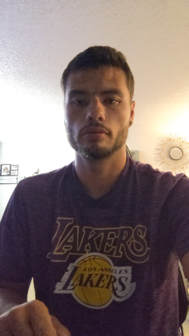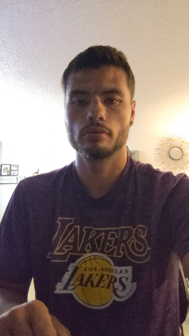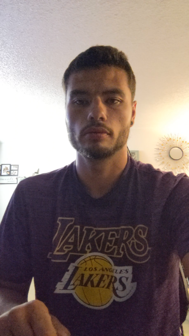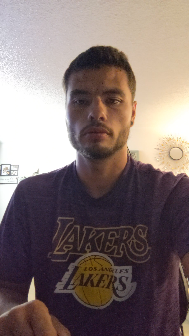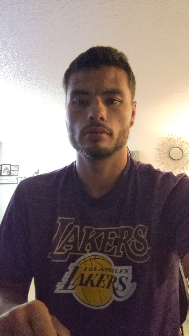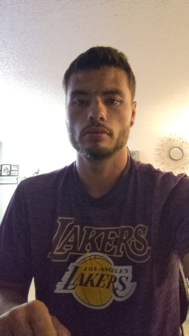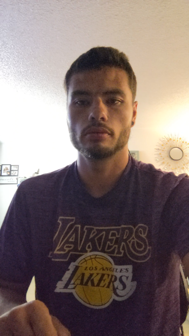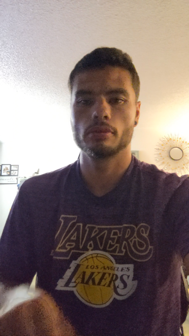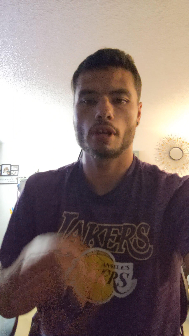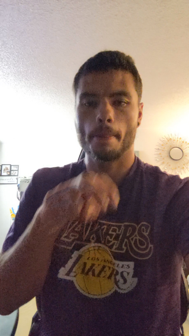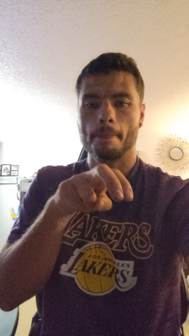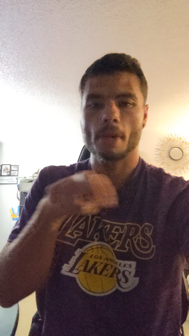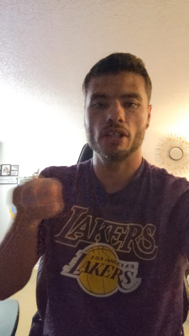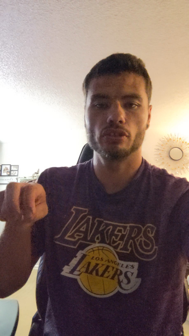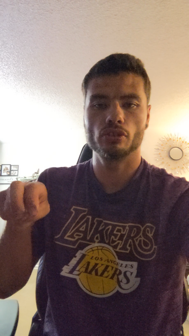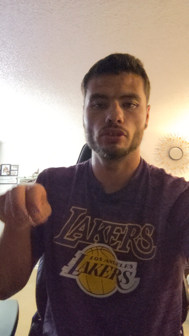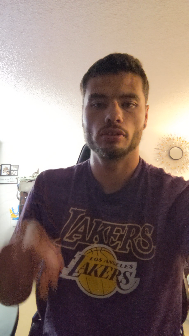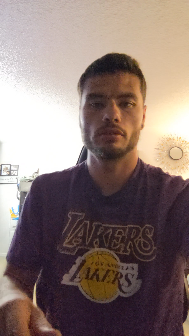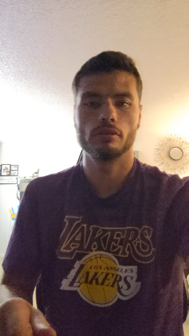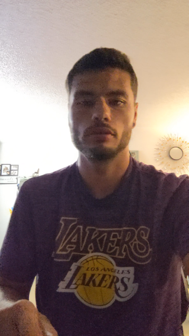bench